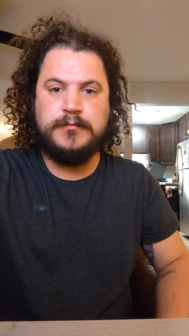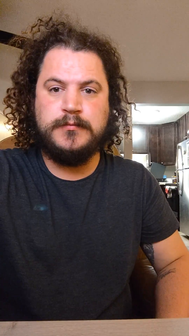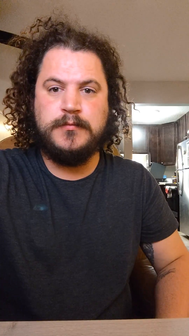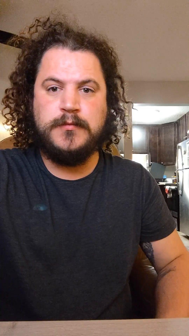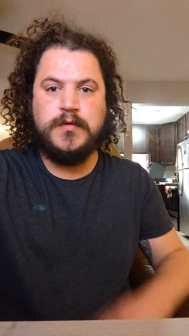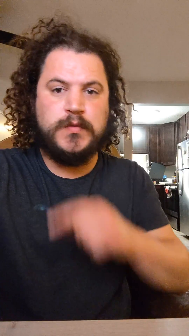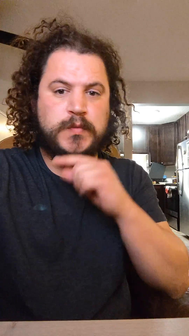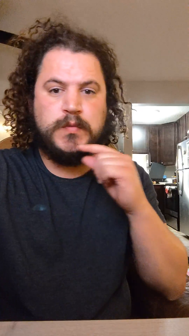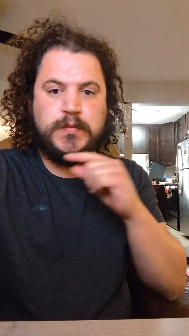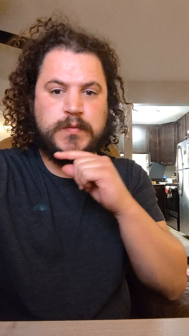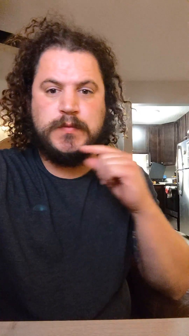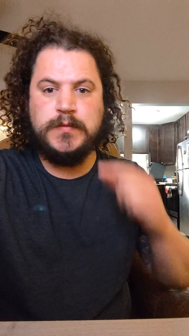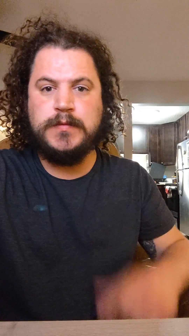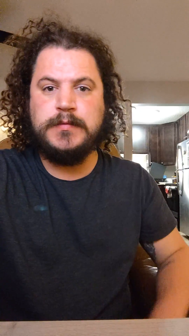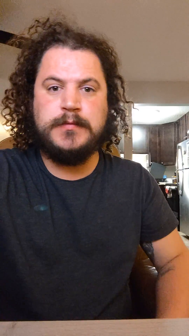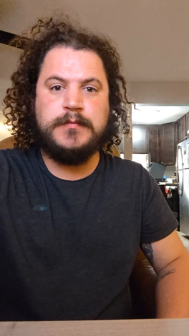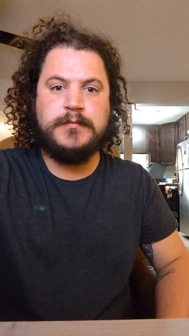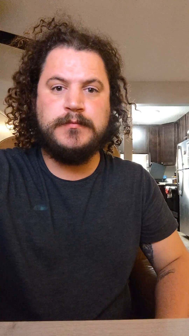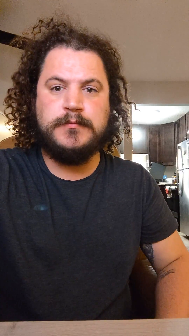glue